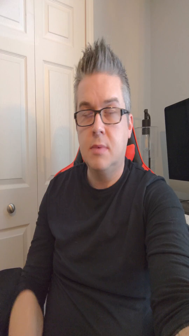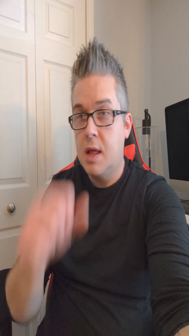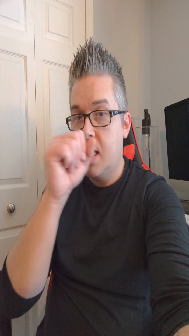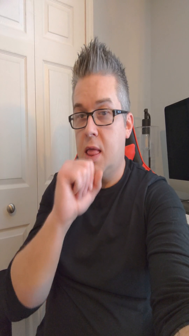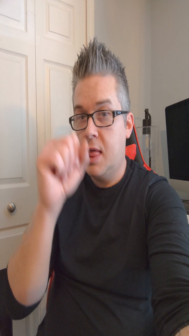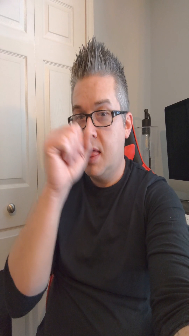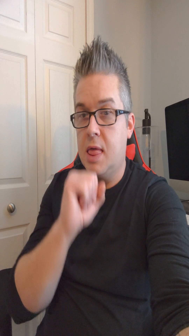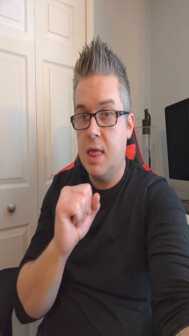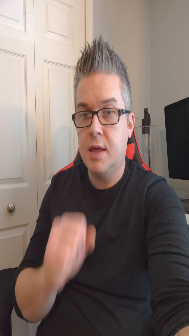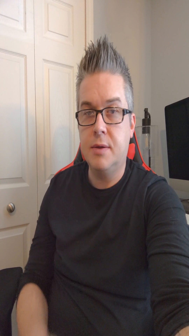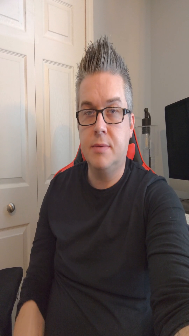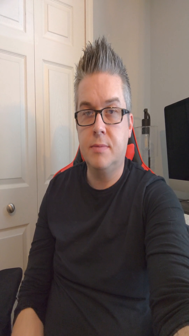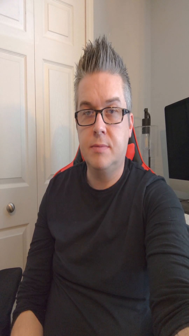ice cream